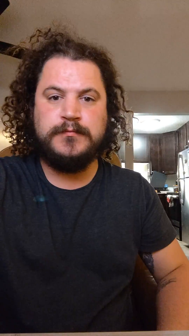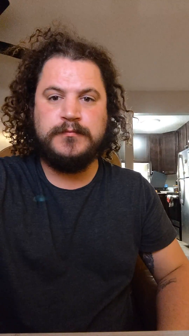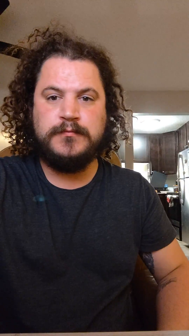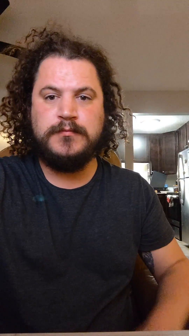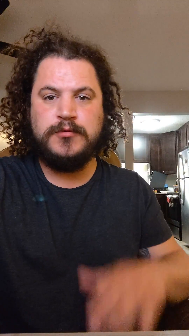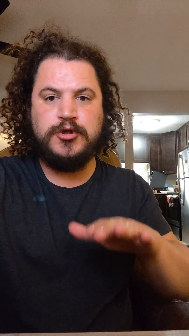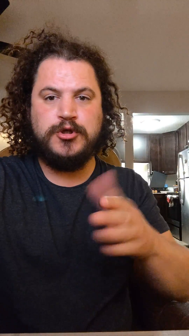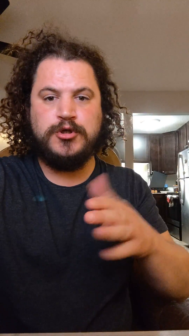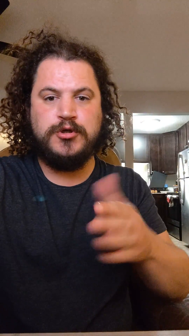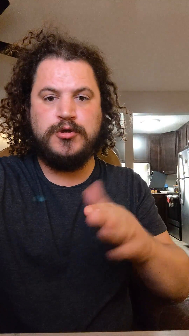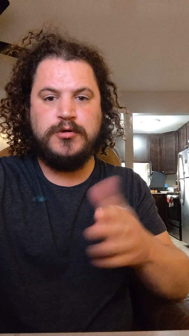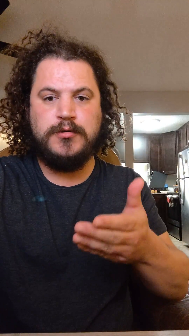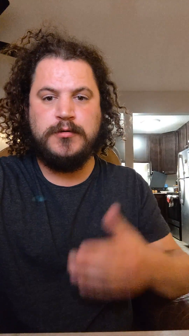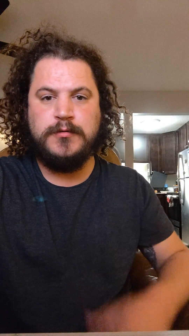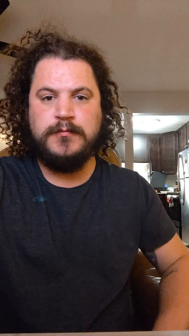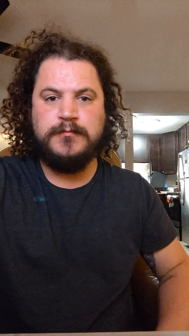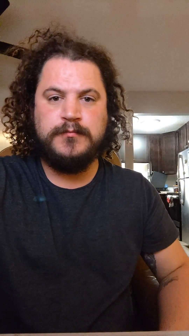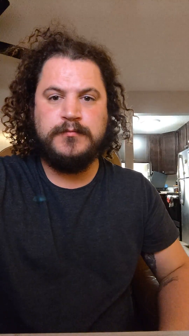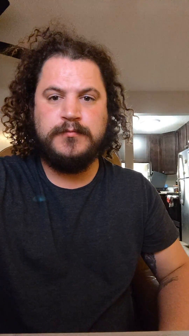cook